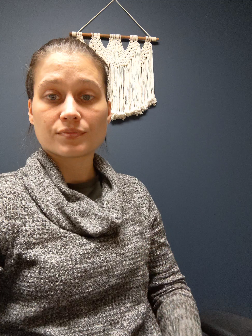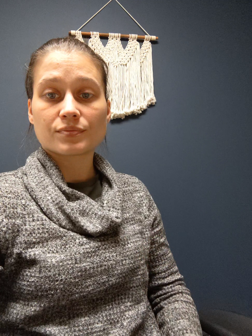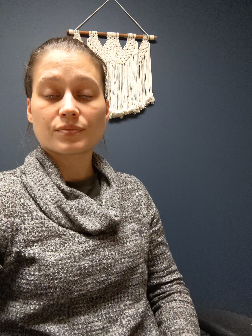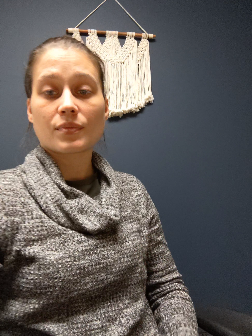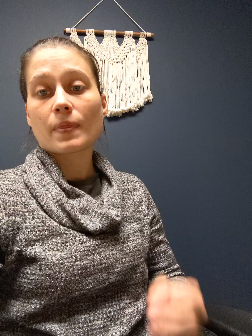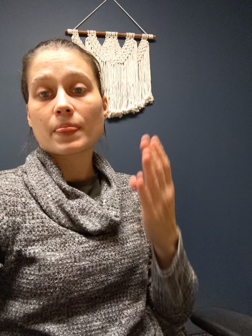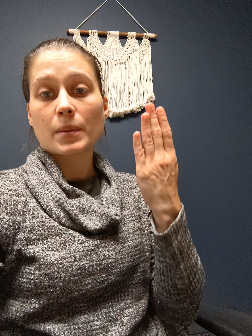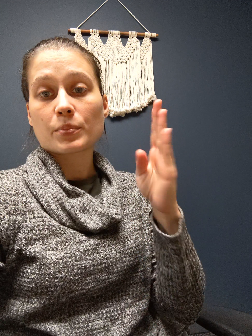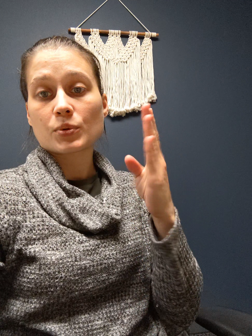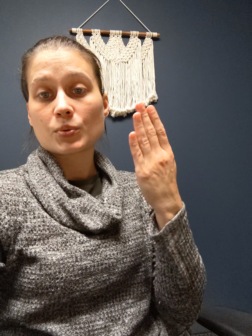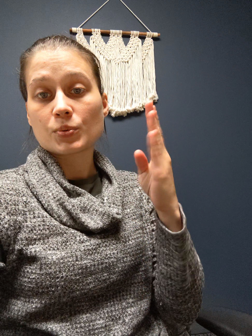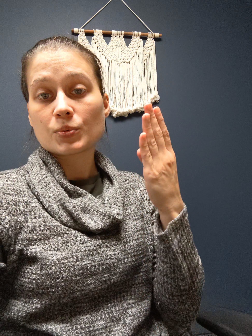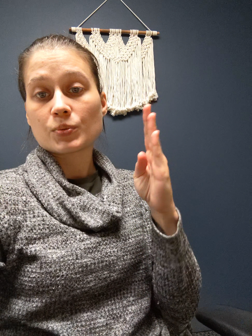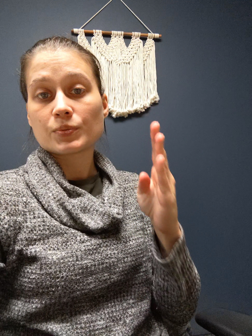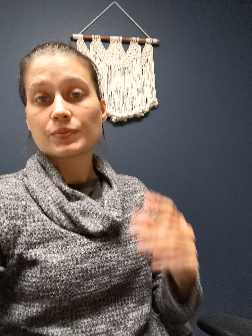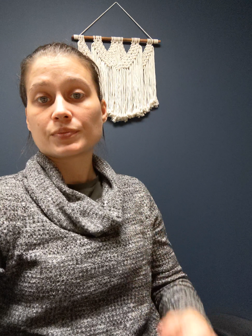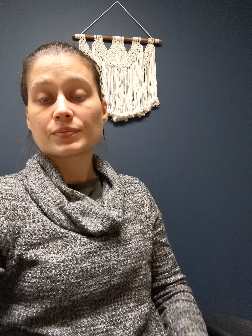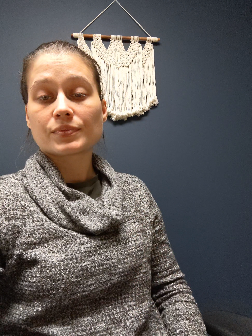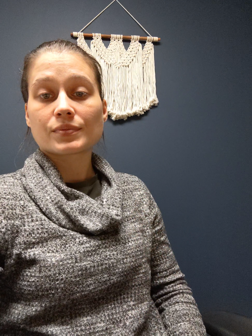blue